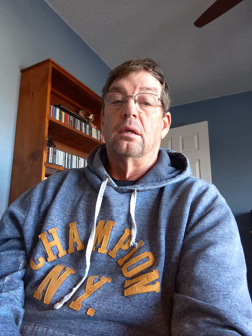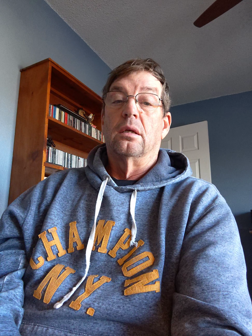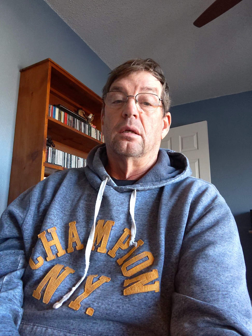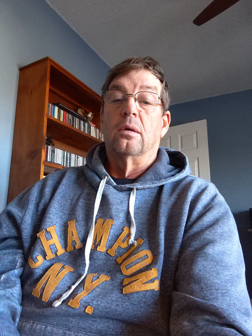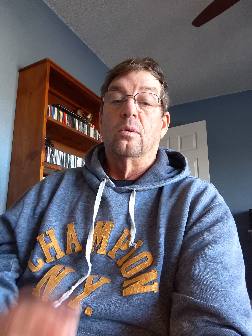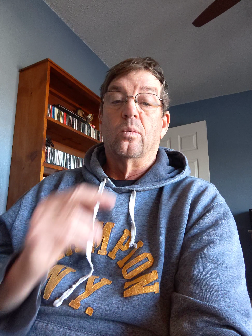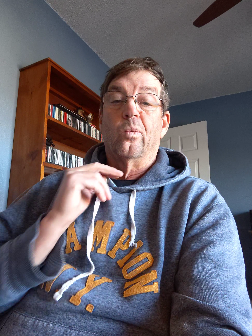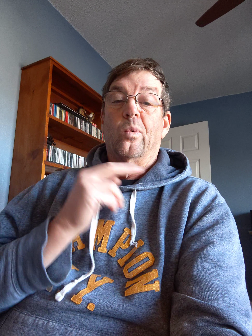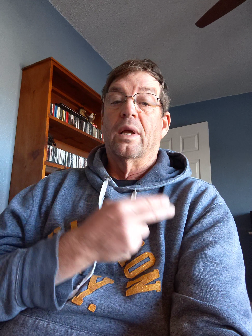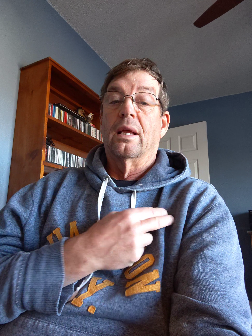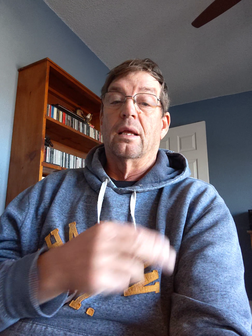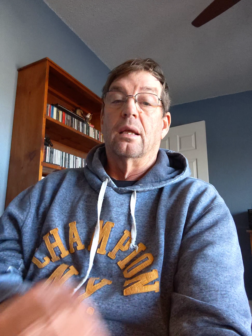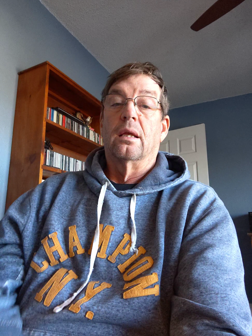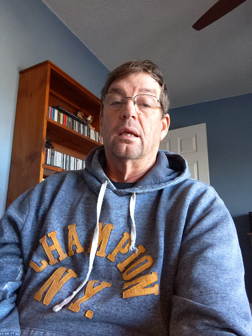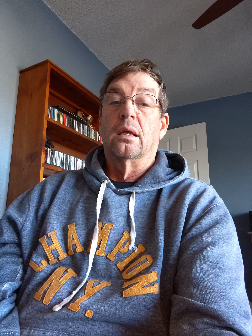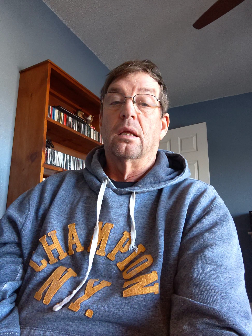we